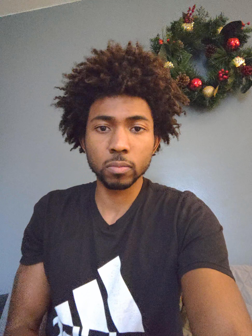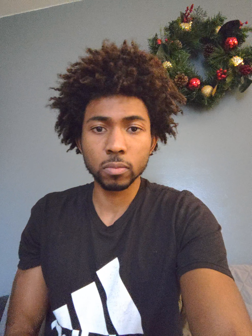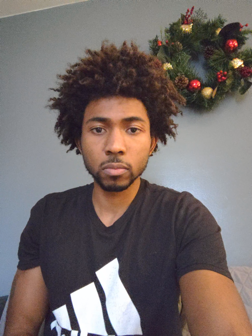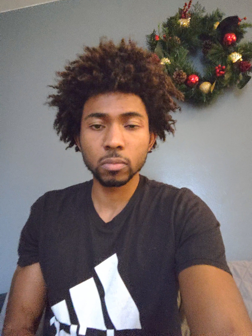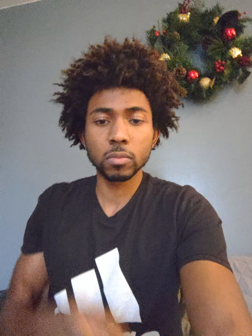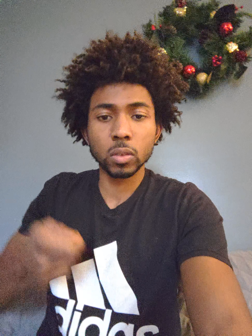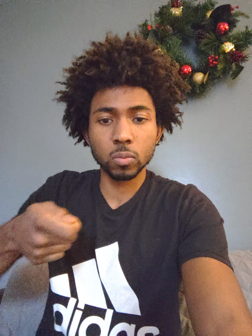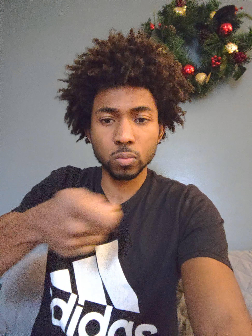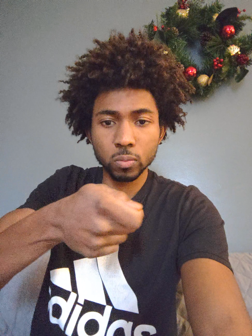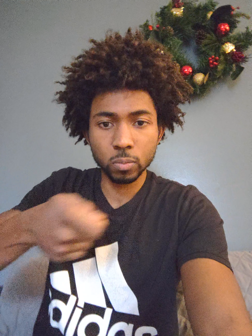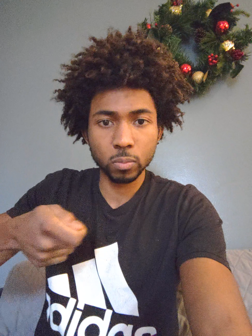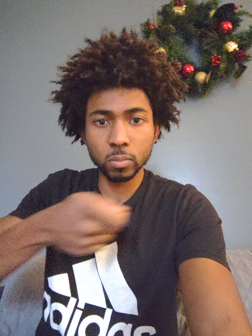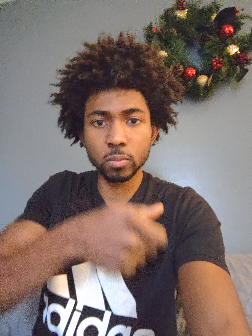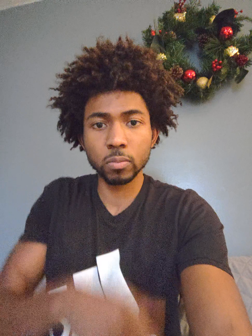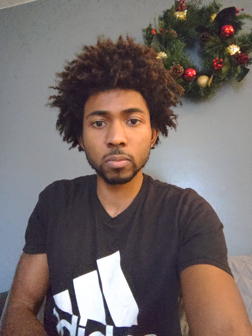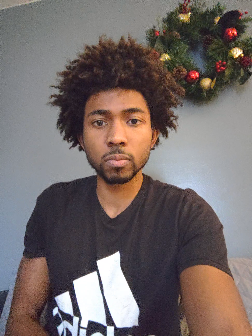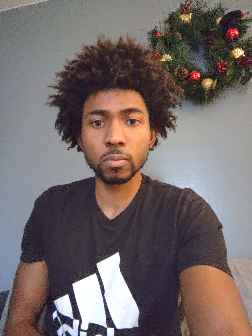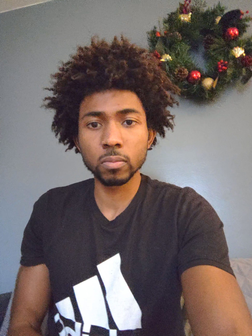vacuum